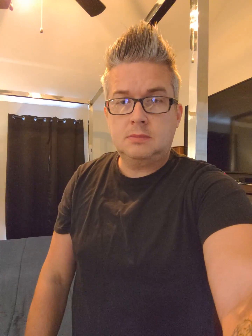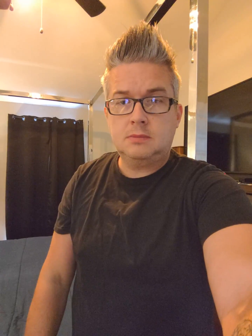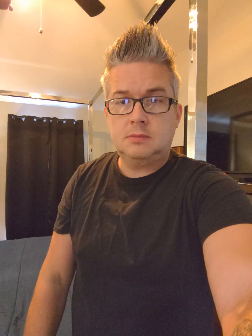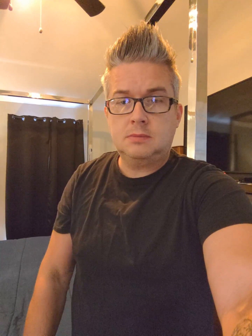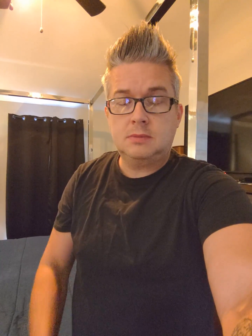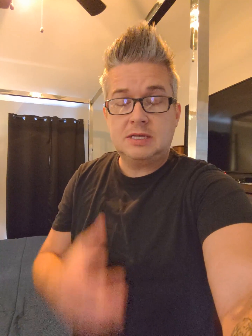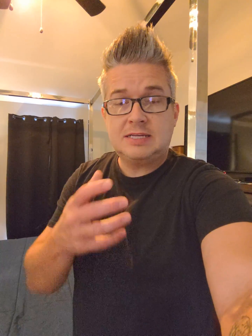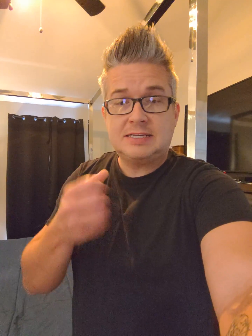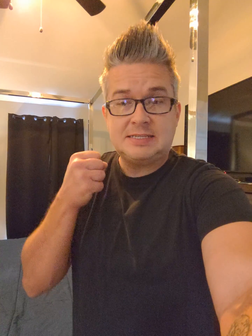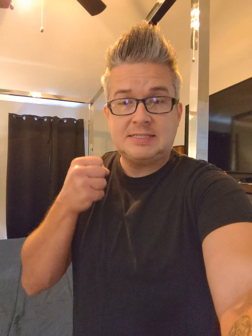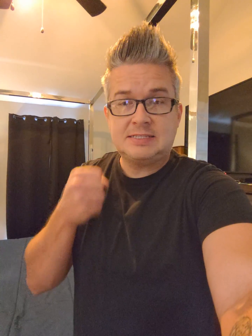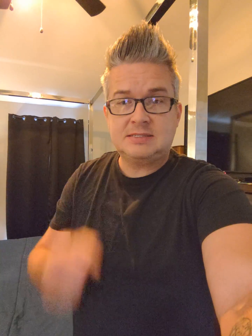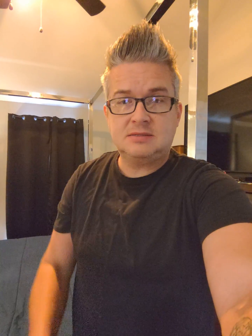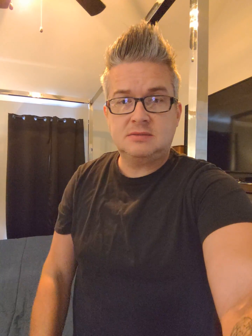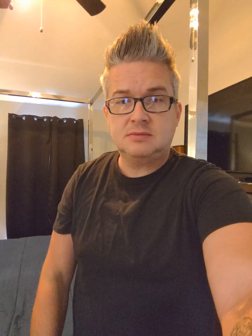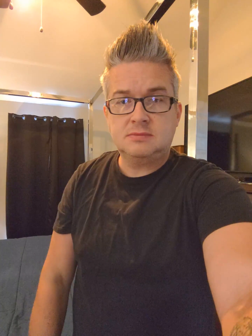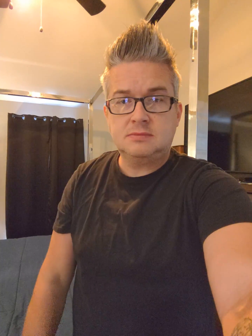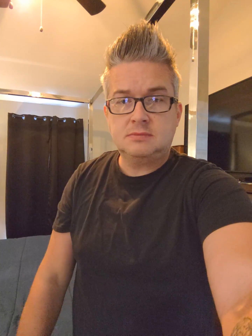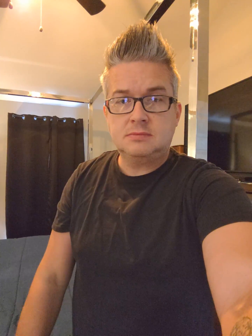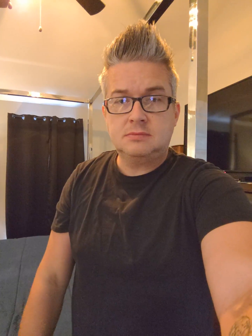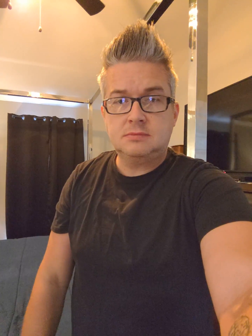get